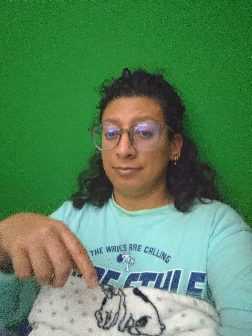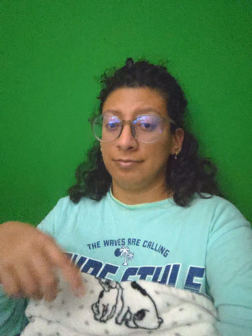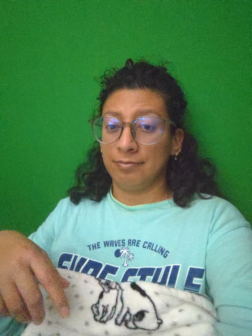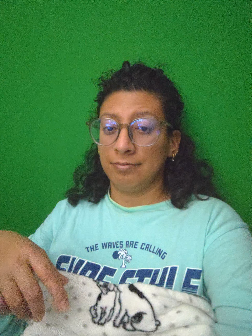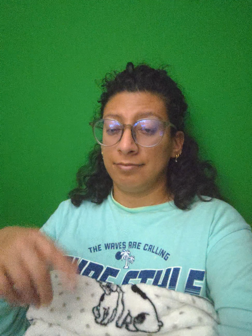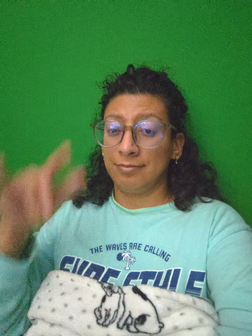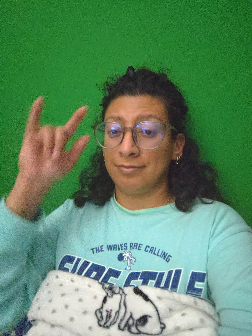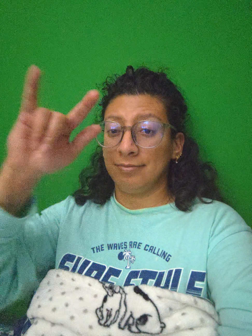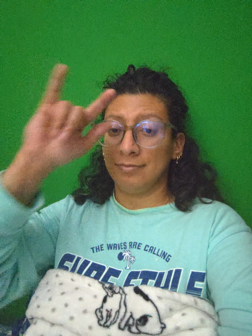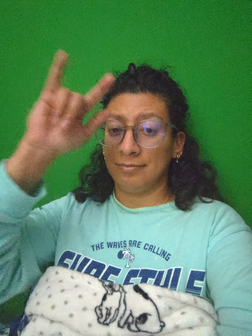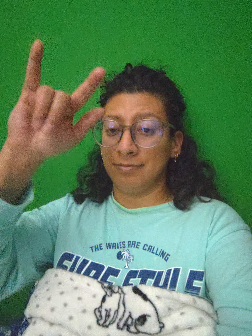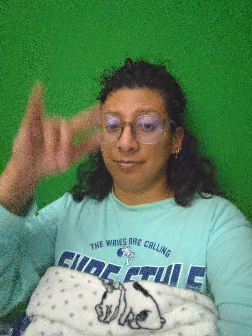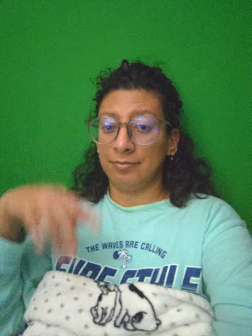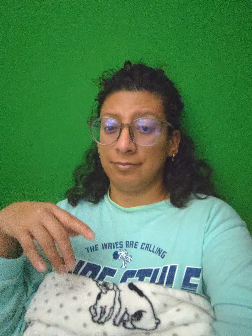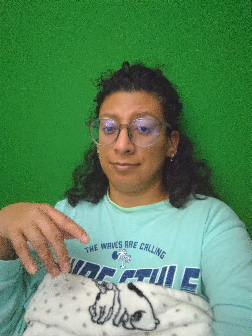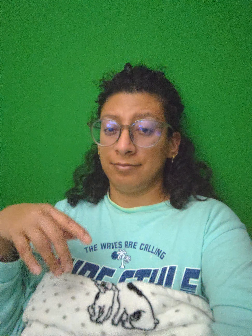airplane